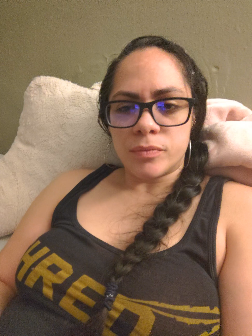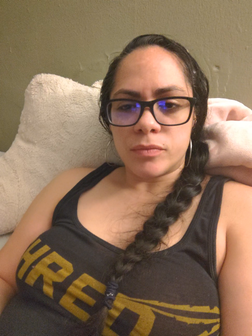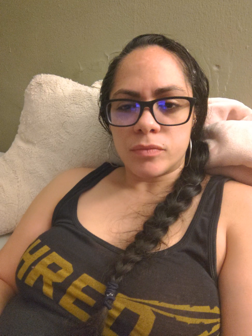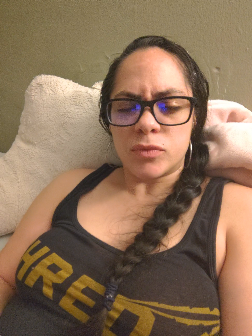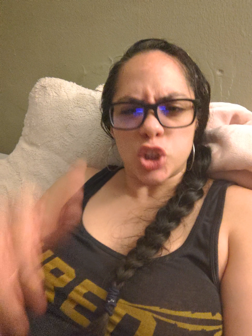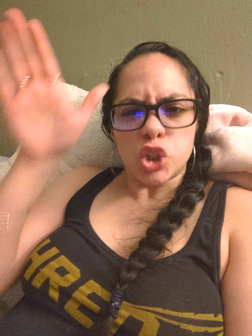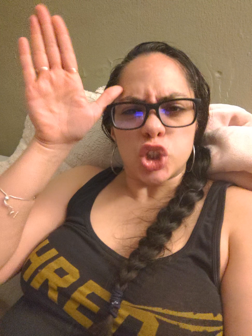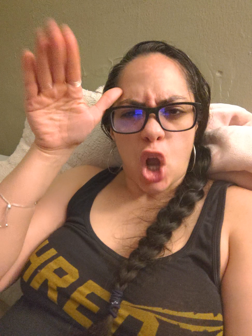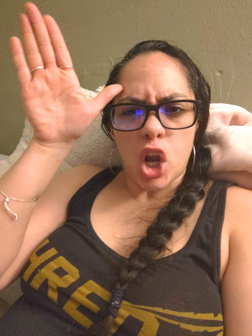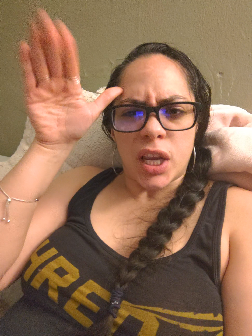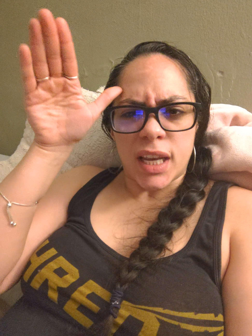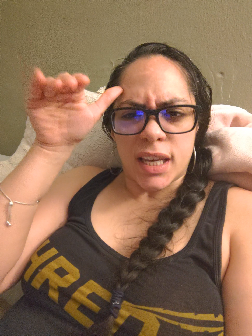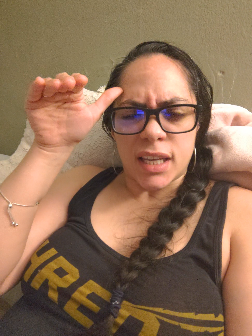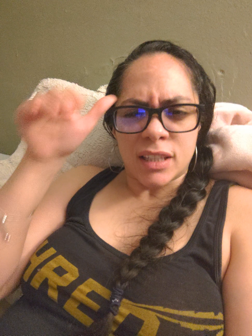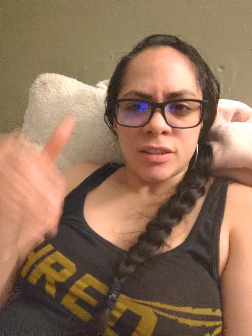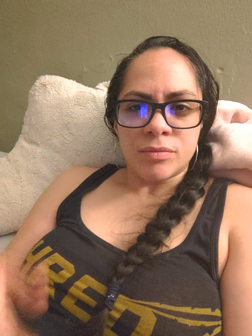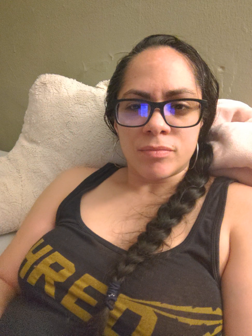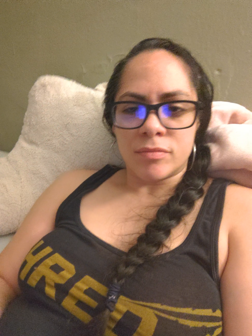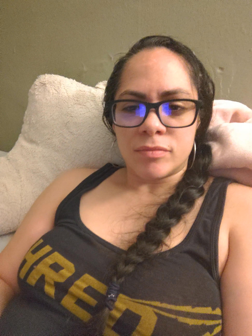donkey